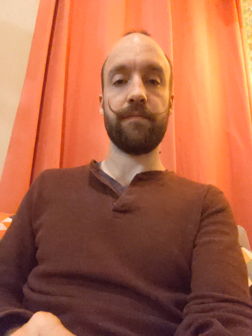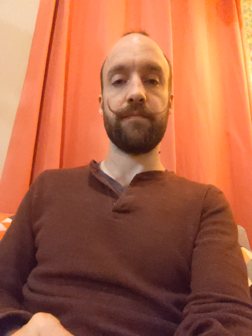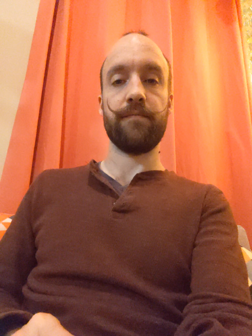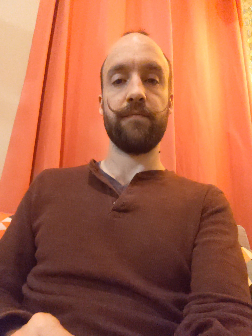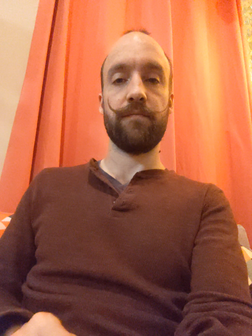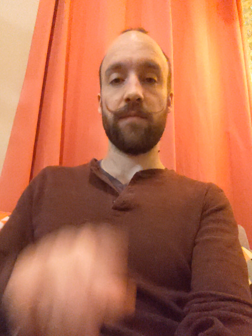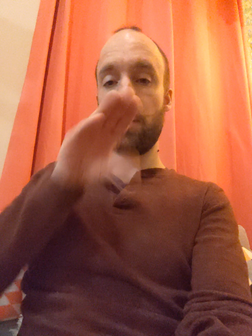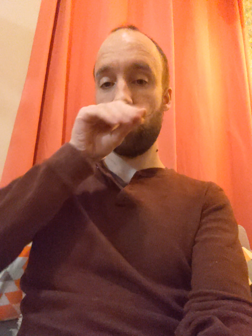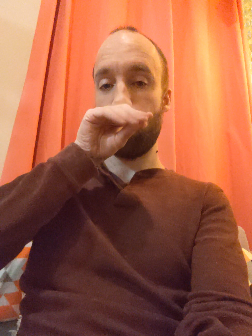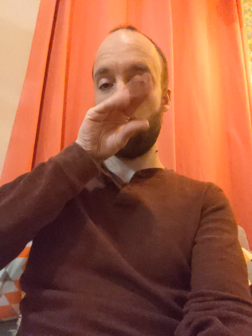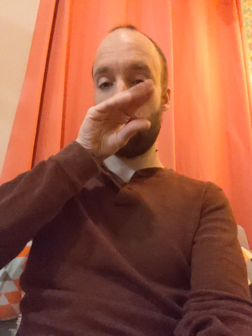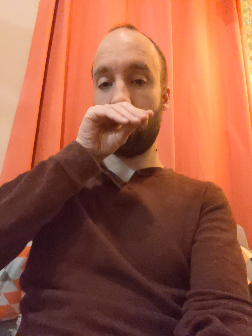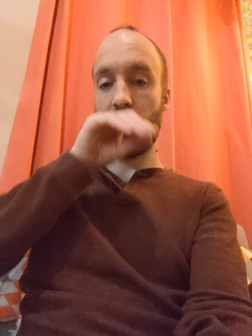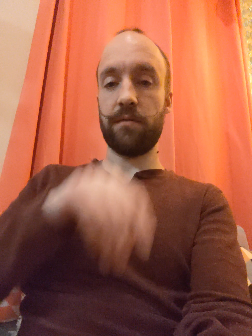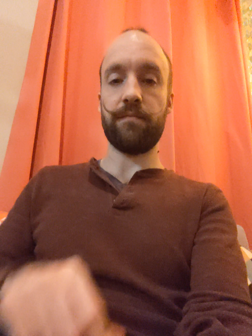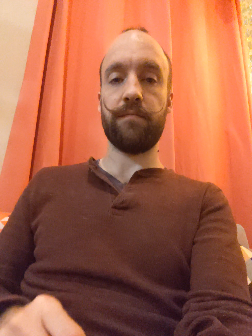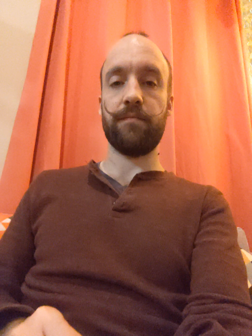goose